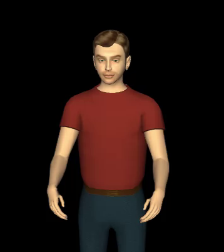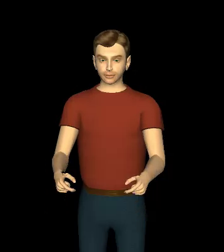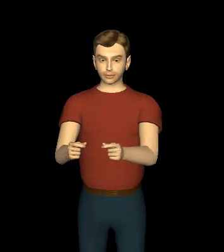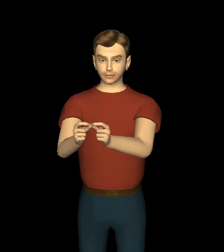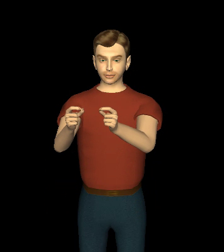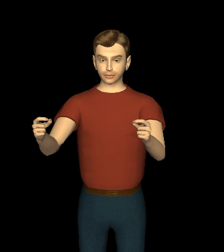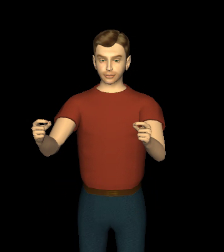شركة